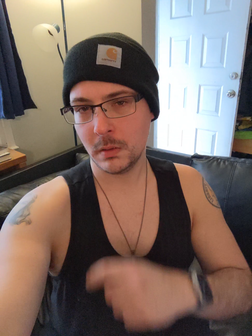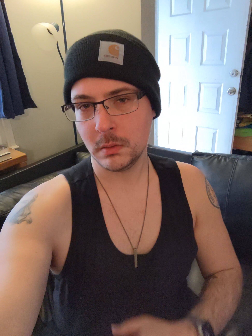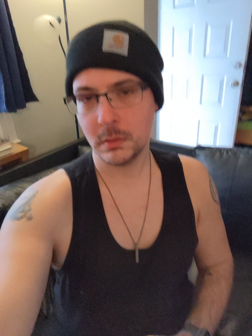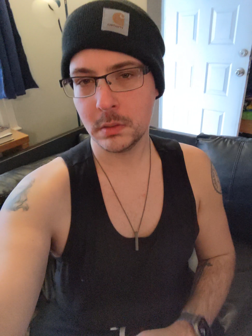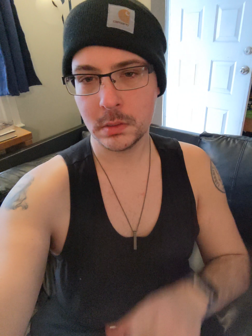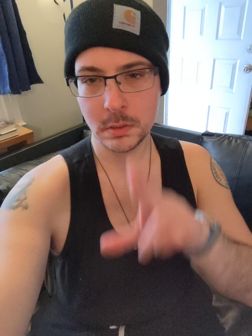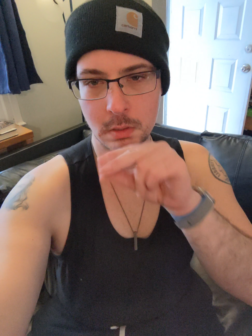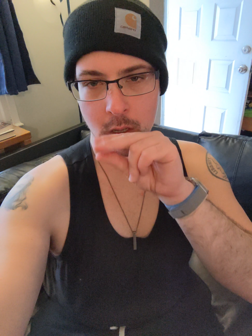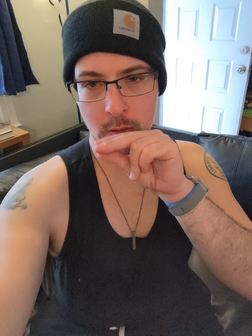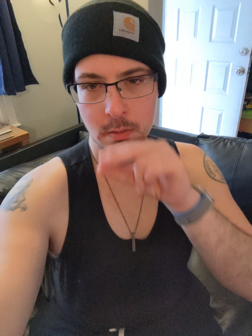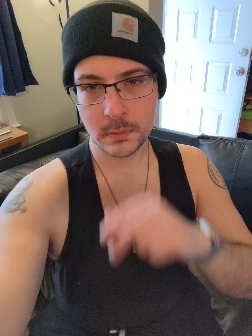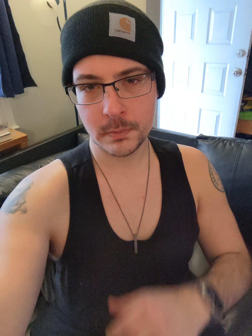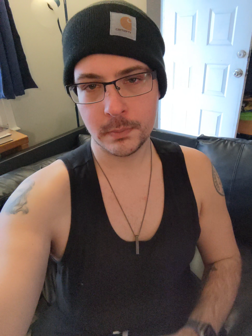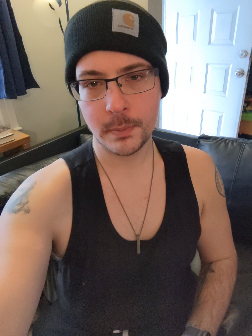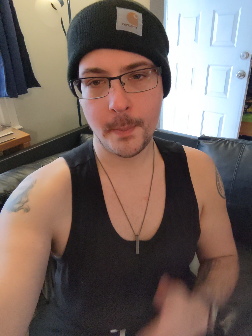duck